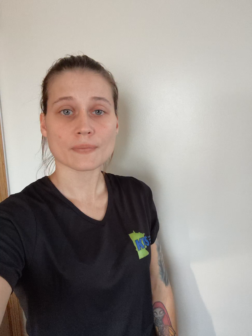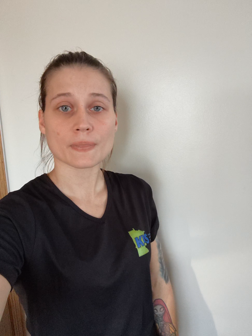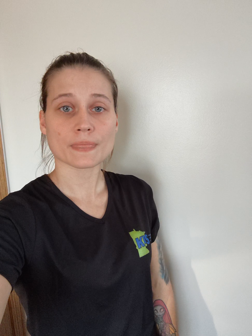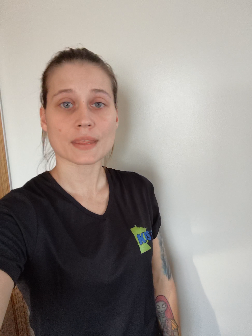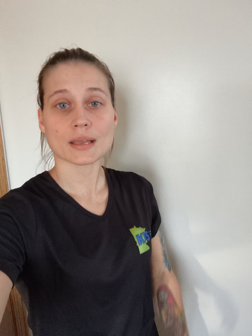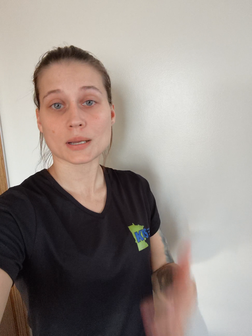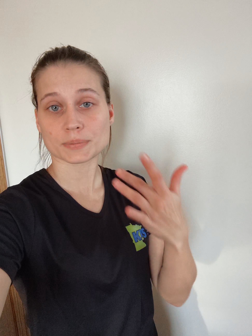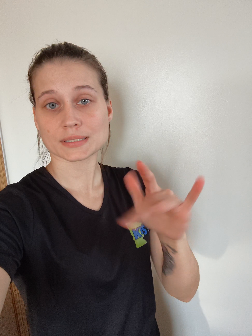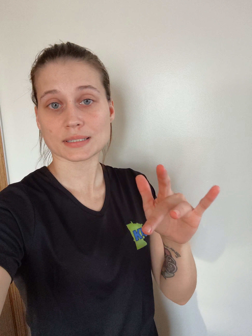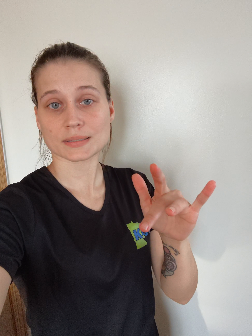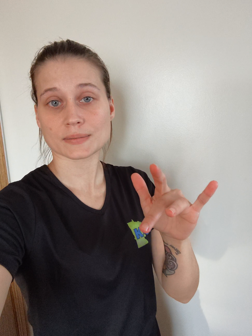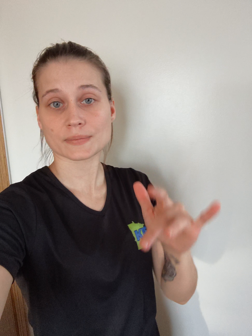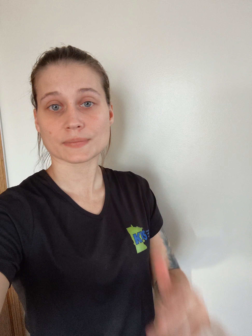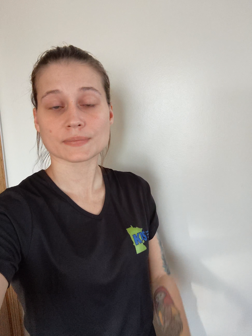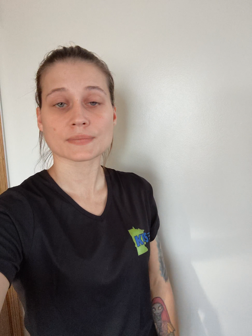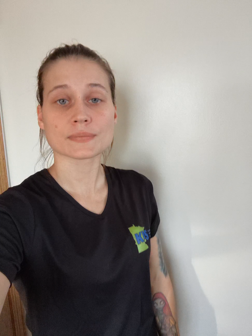empty